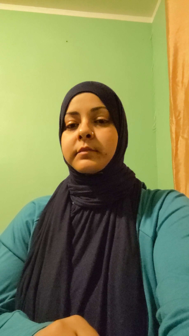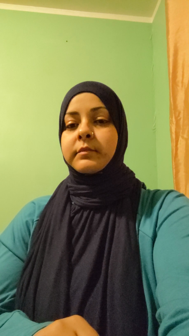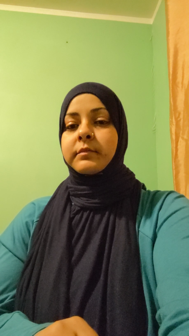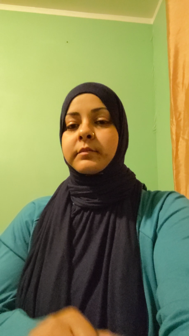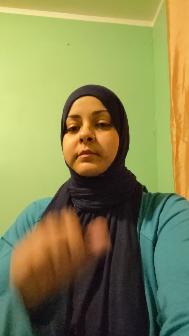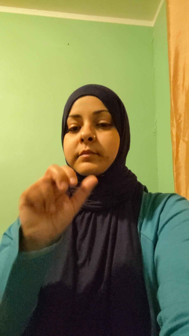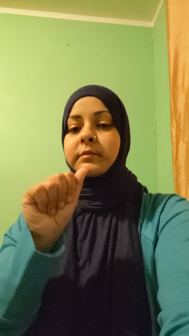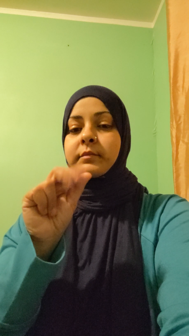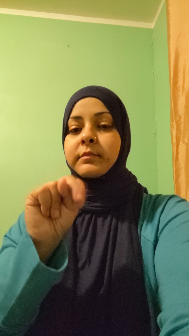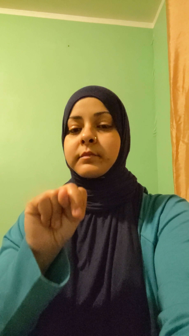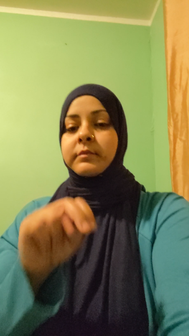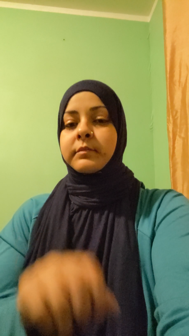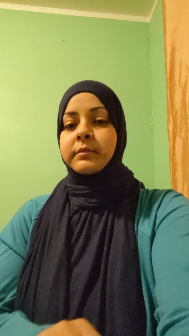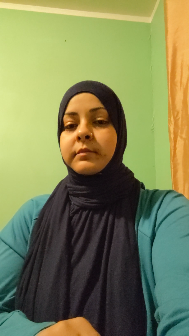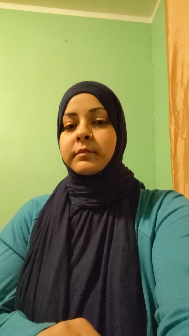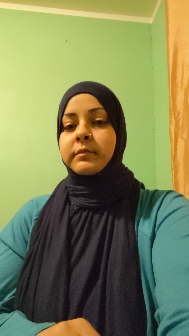an